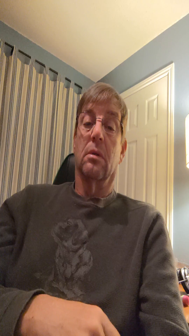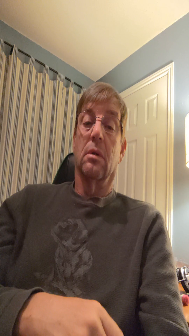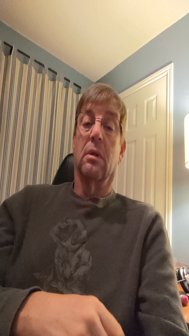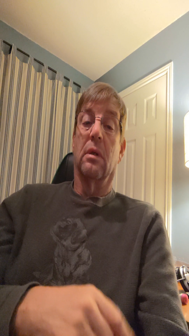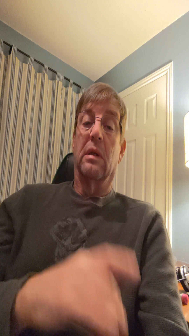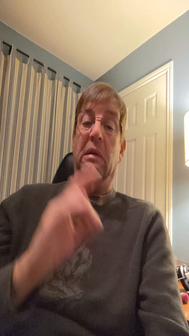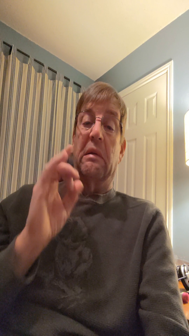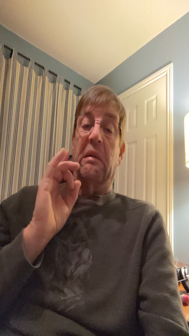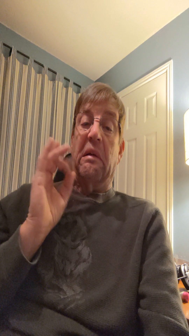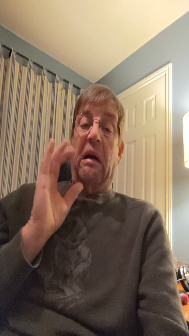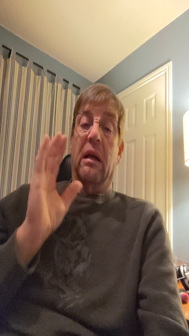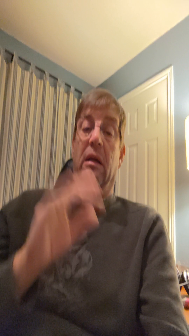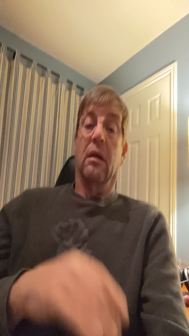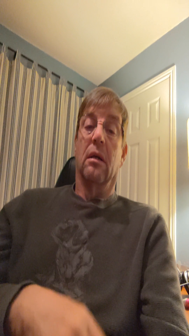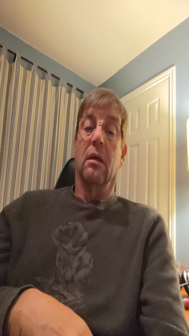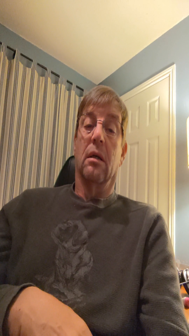yucky